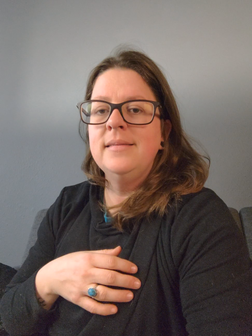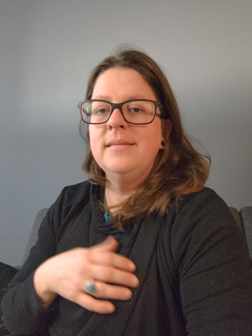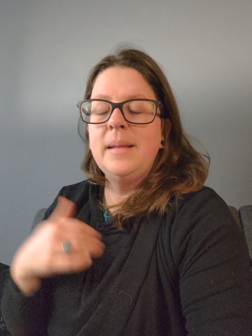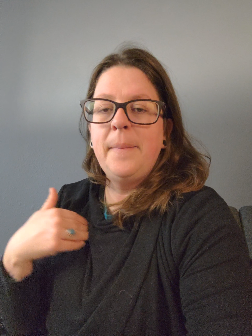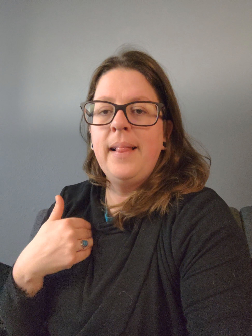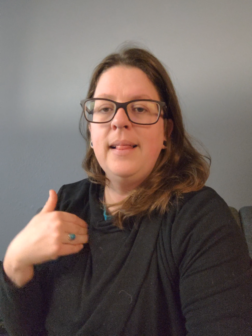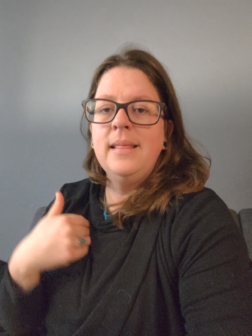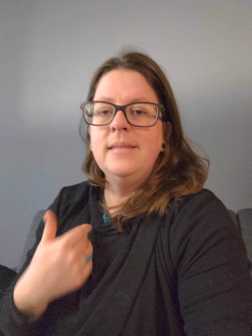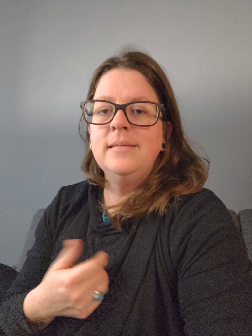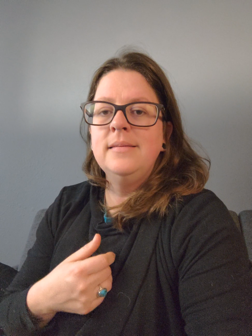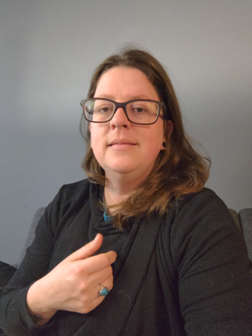animal